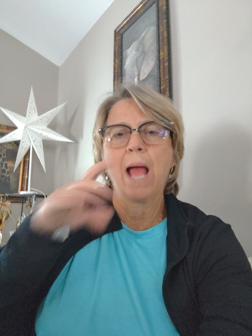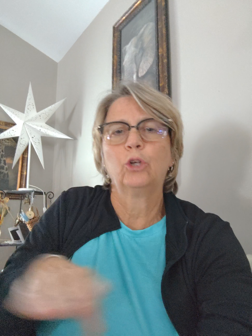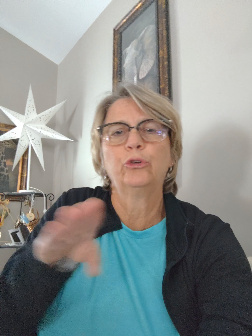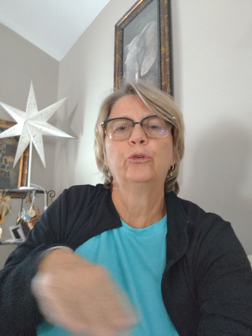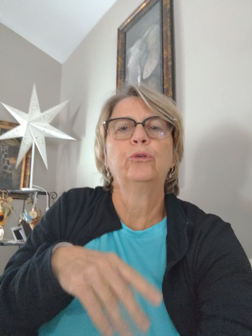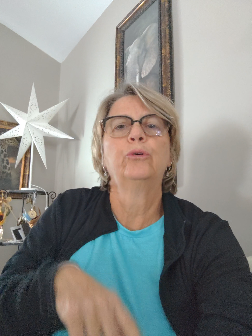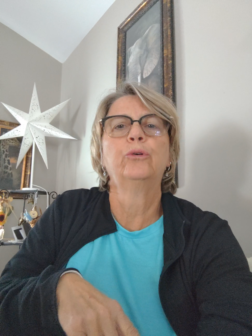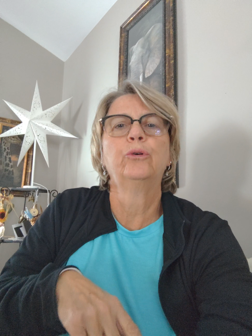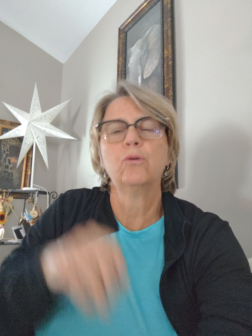dryer